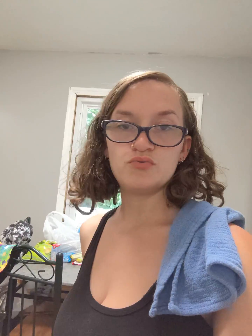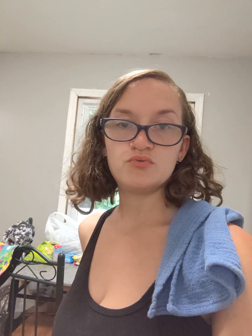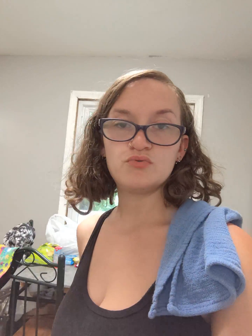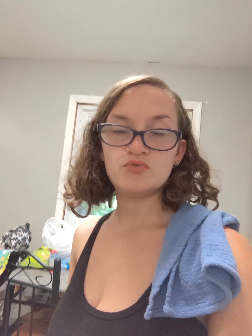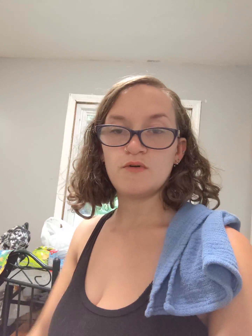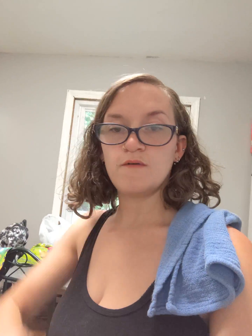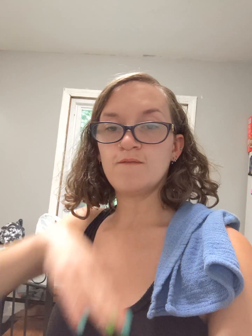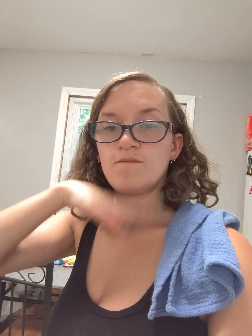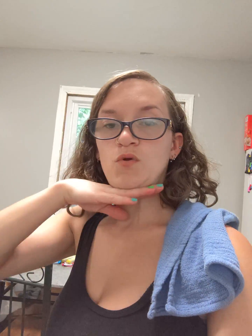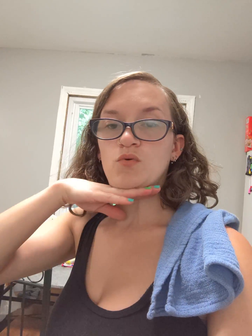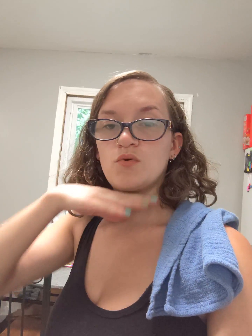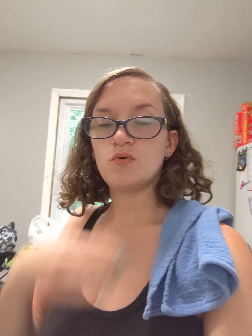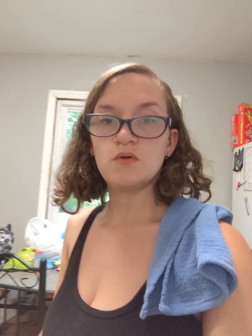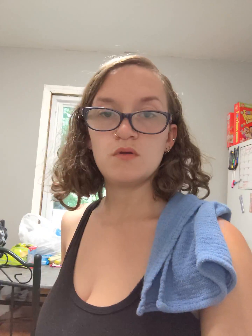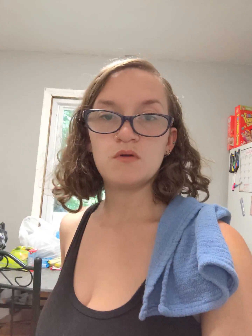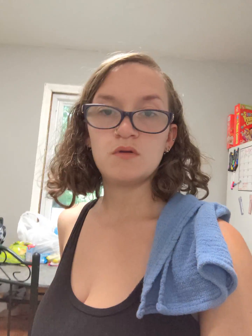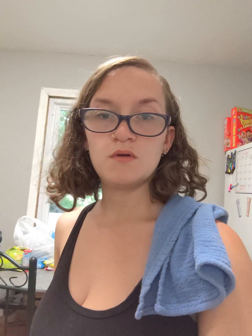full